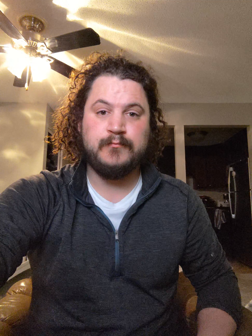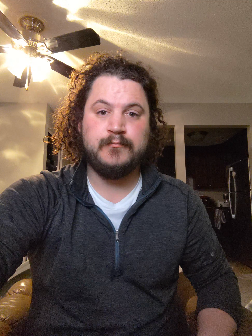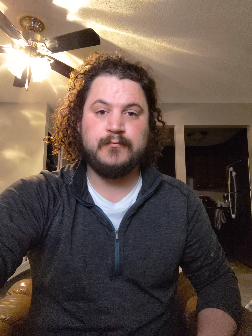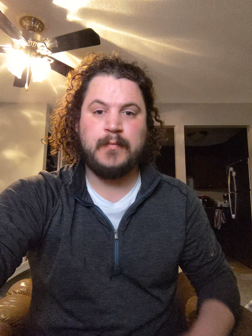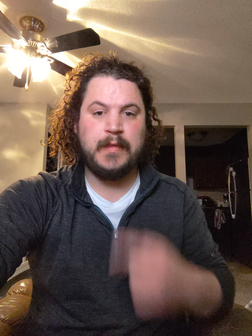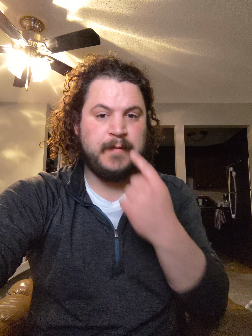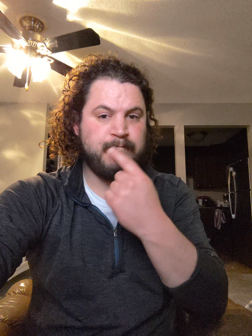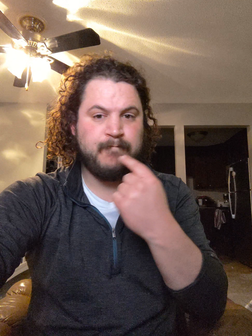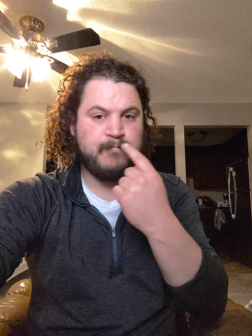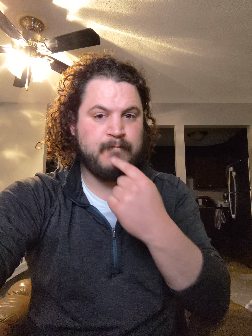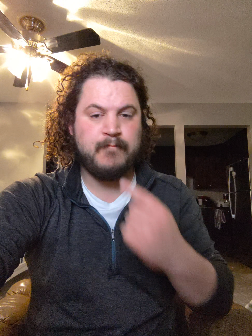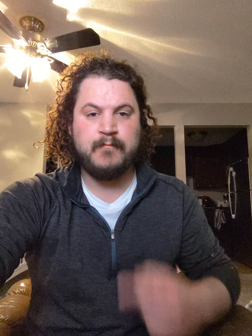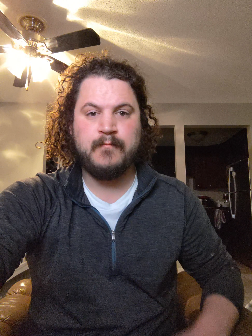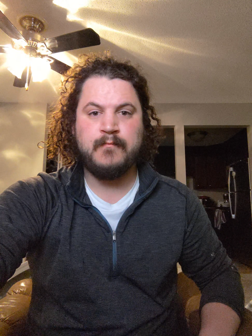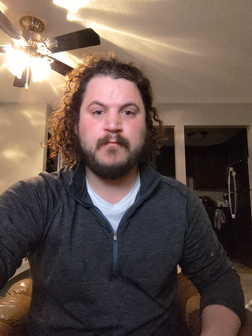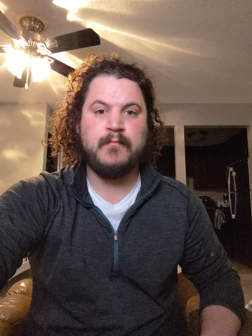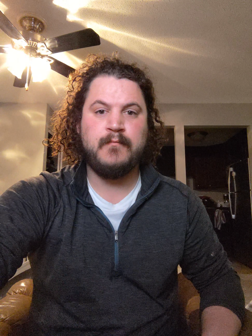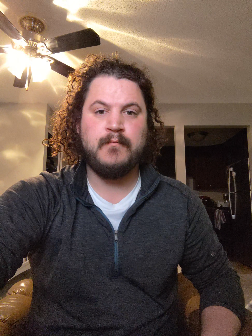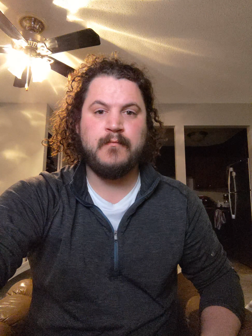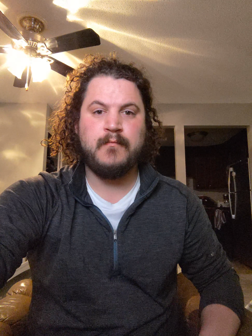lips